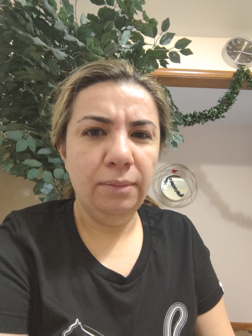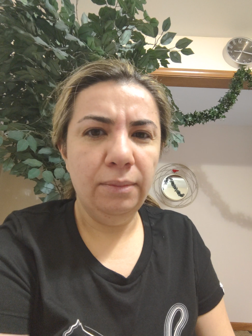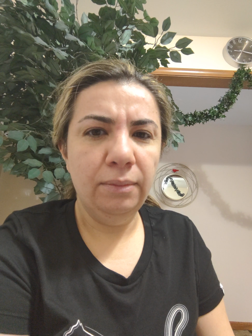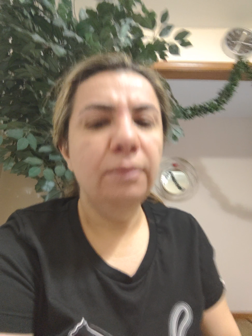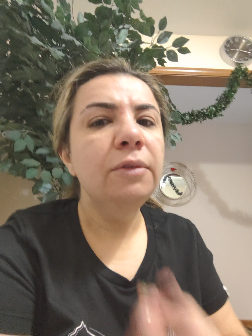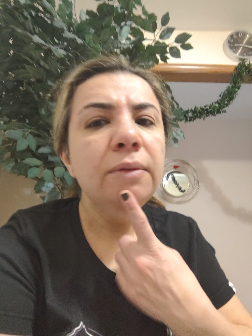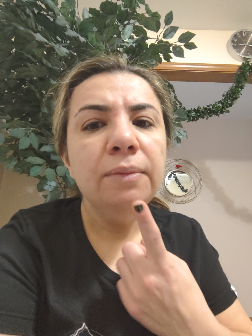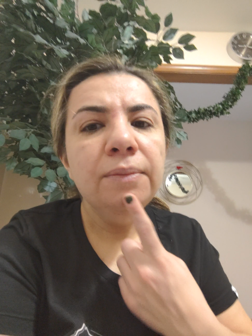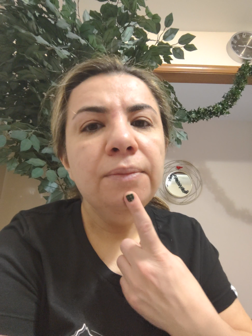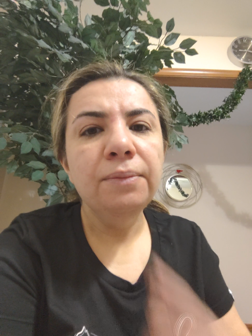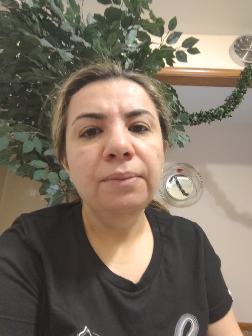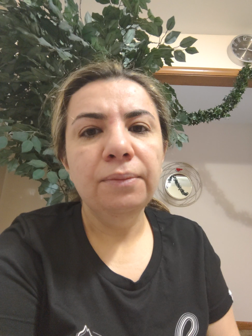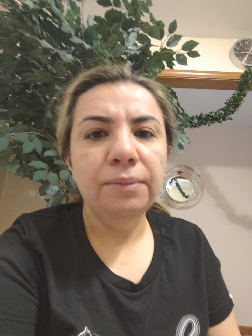say